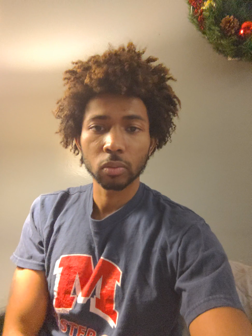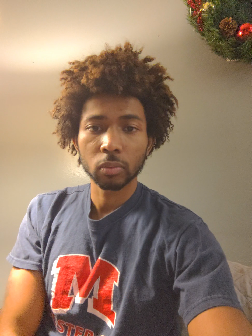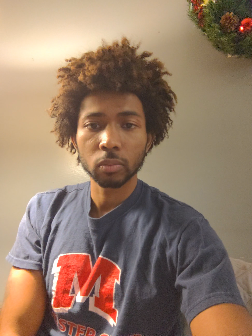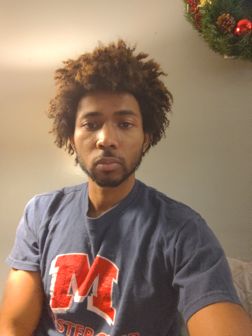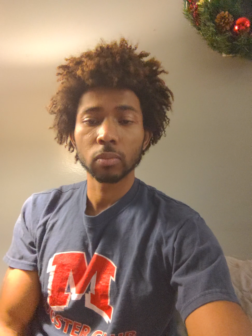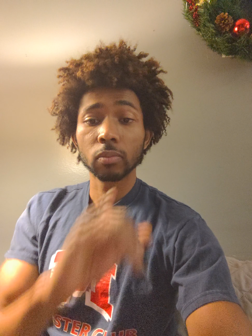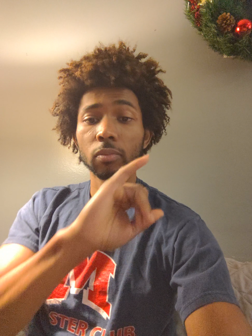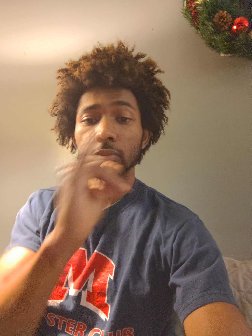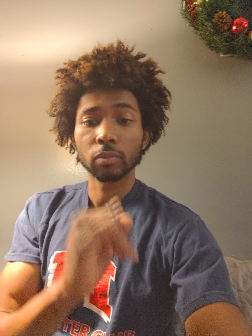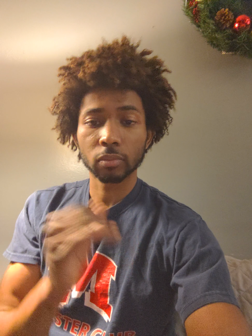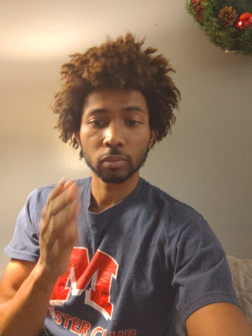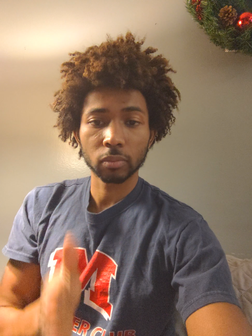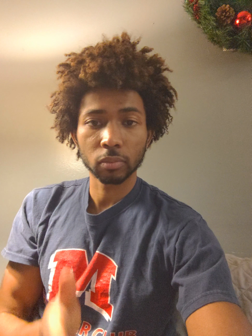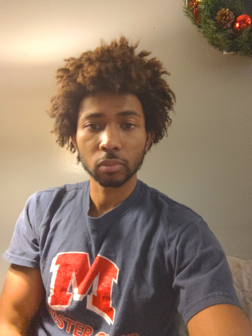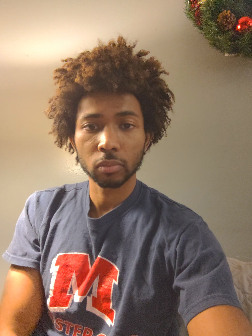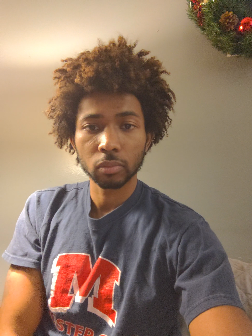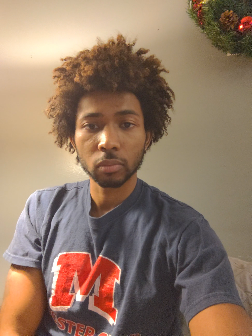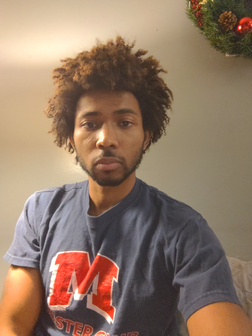drawer